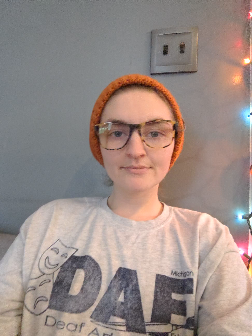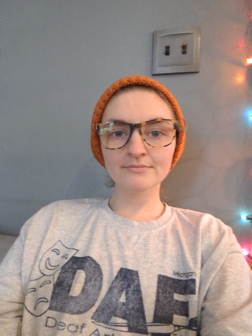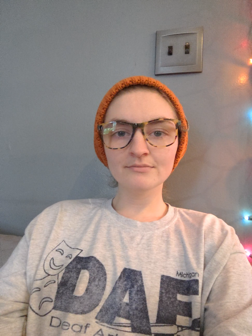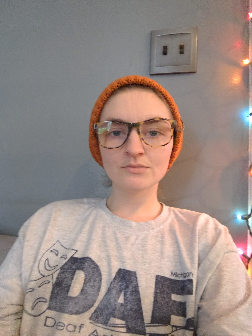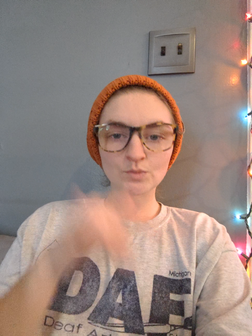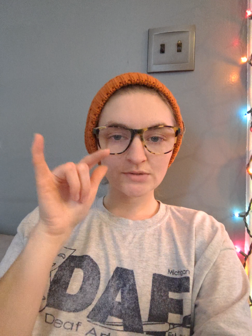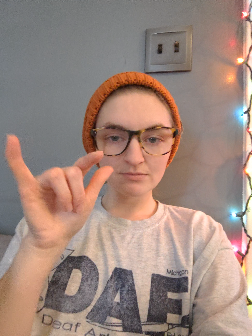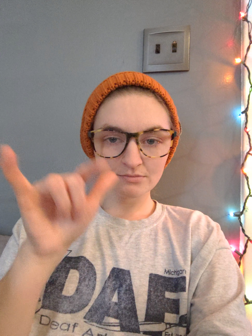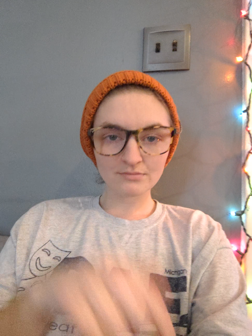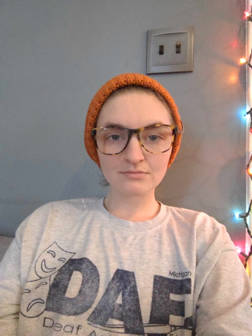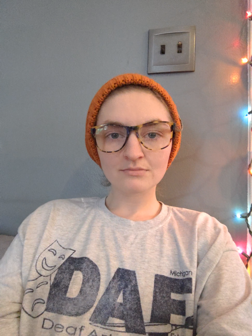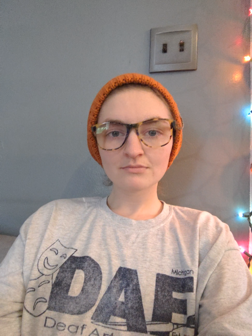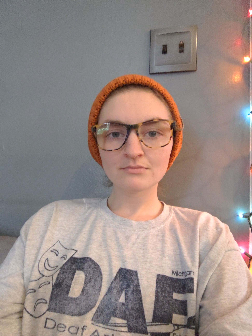airplane